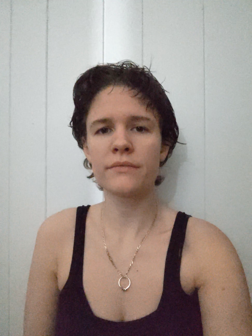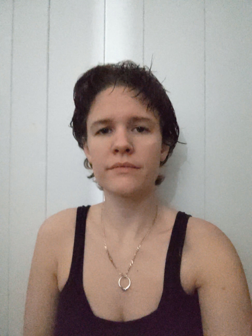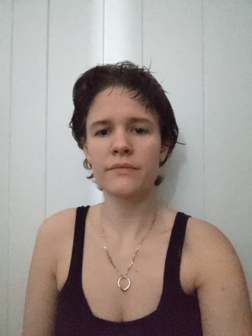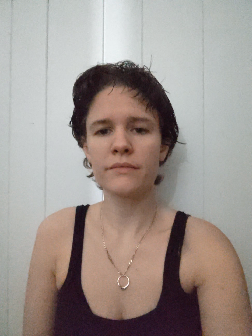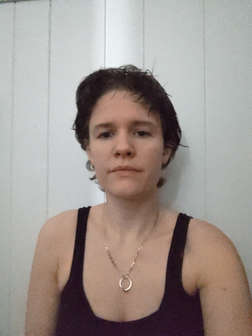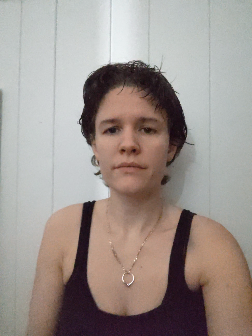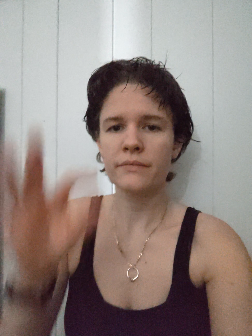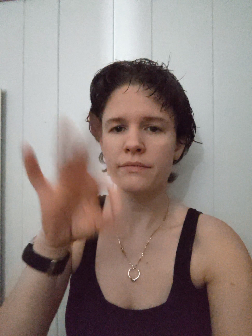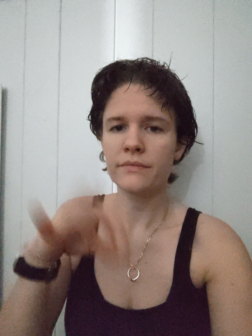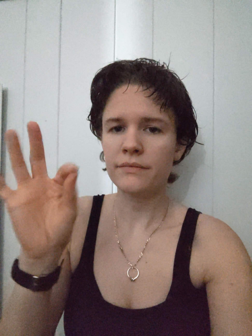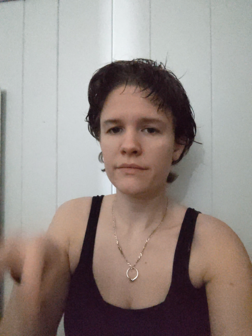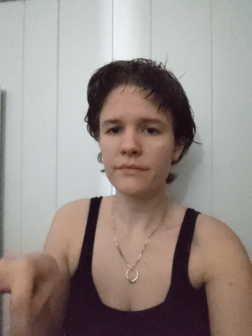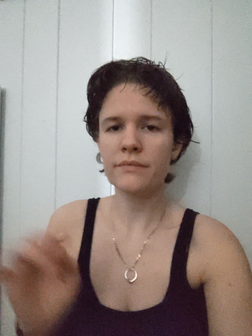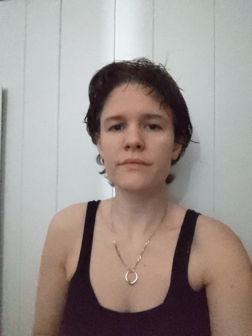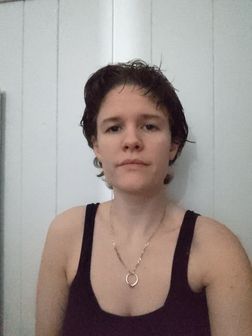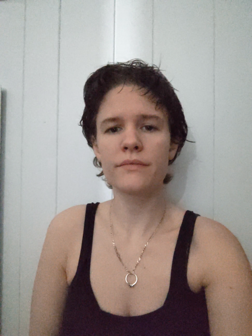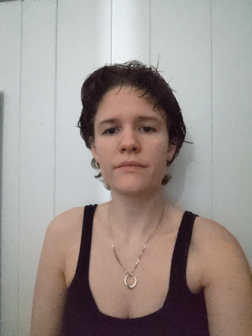french fries